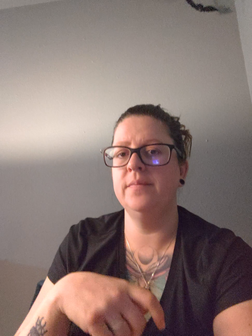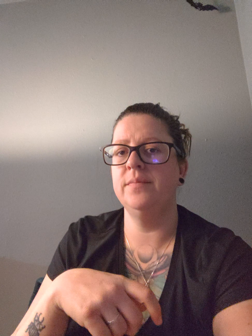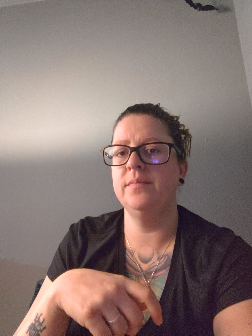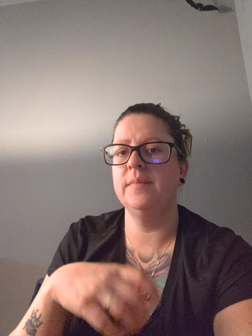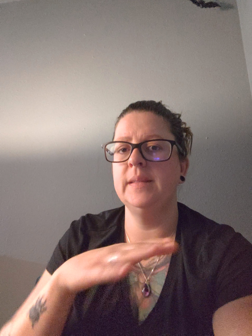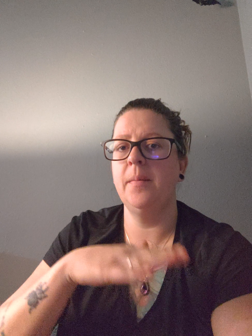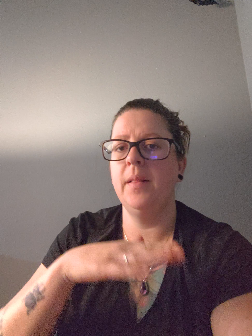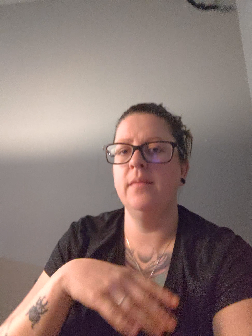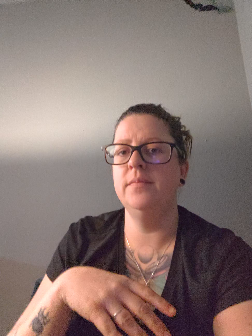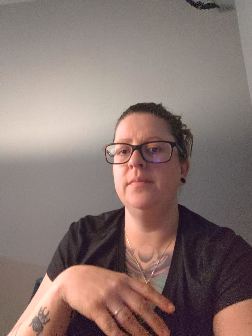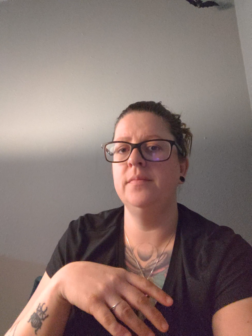table